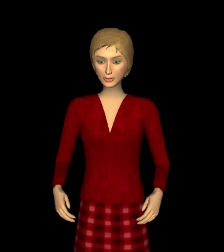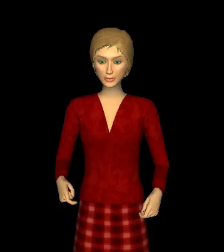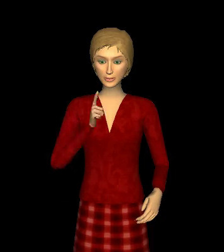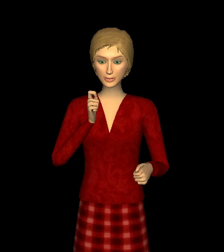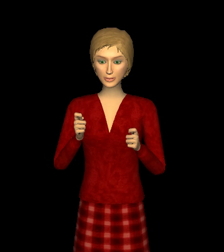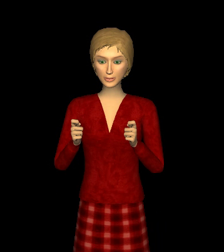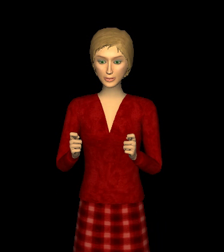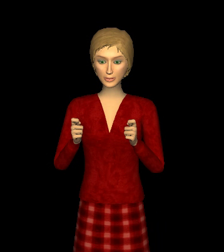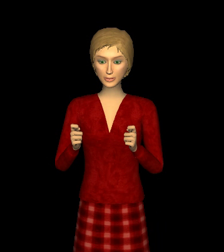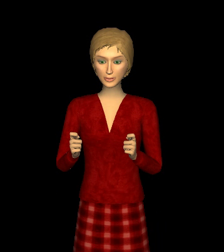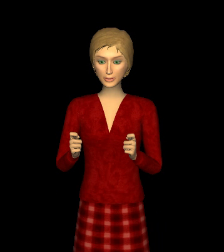ينتبه